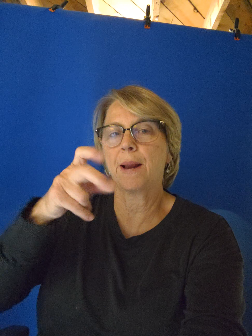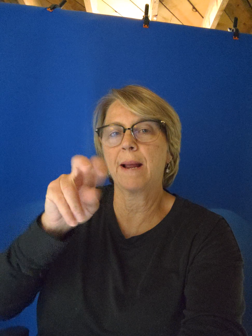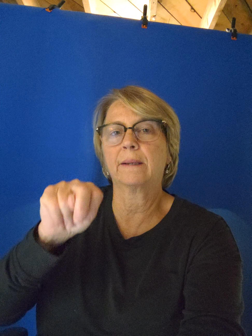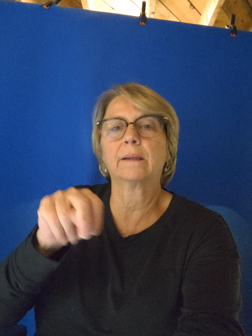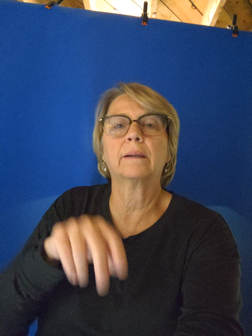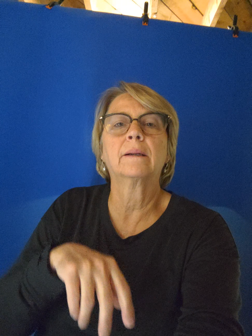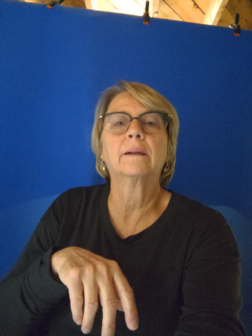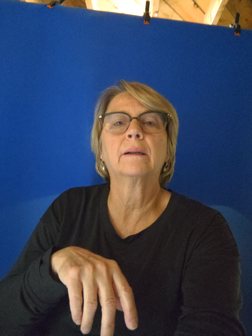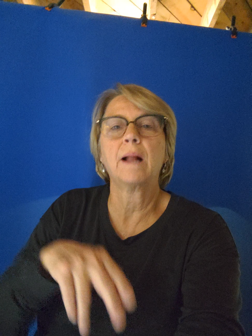pen